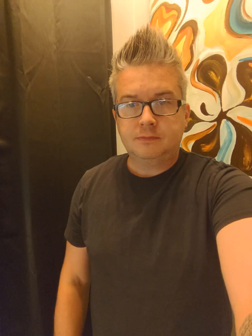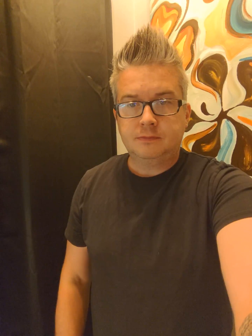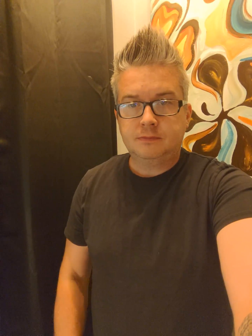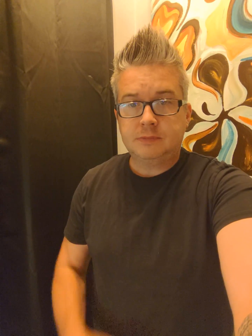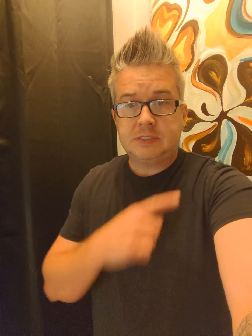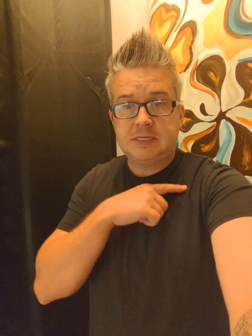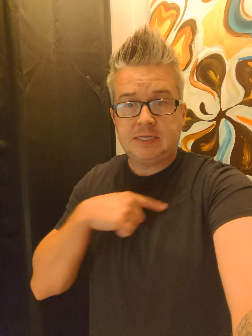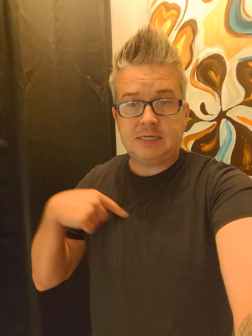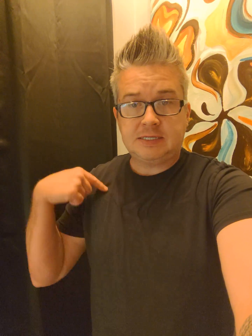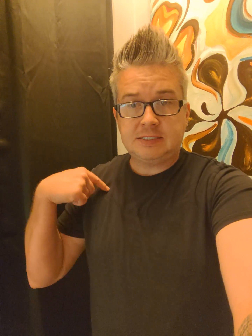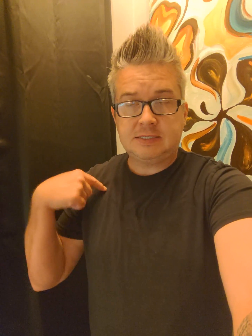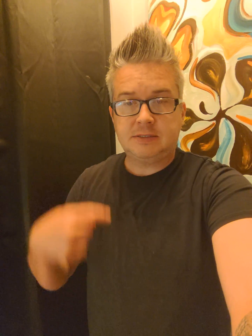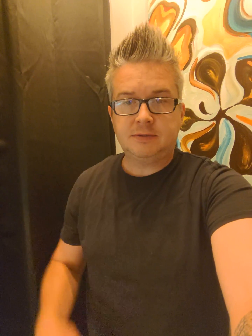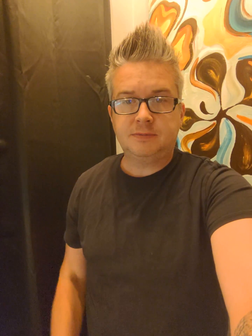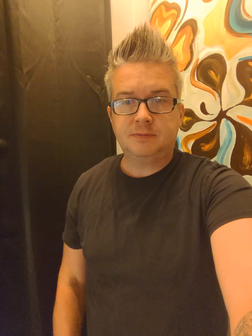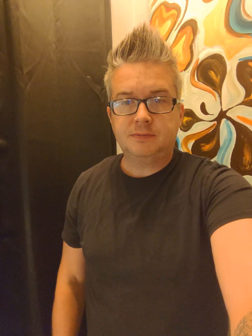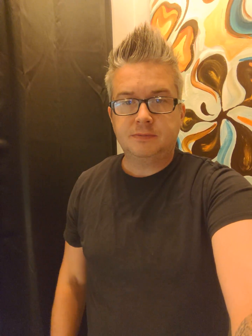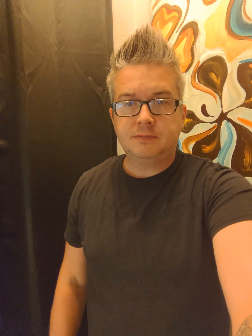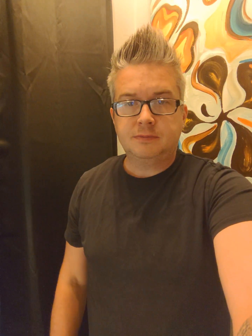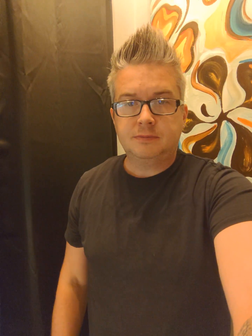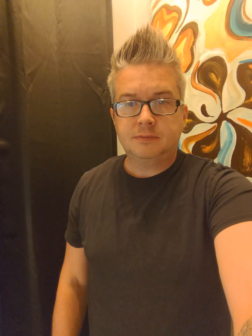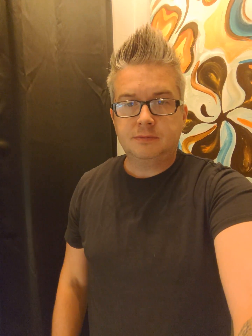necklace